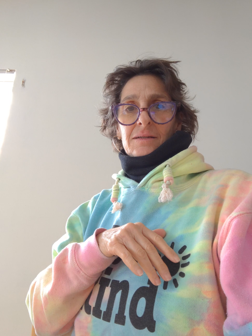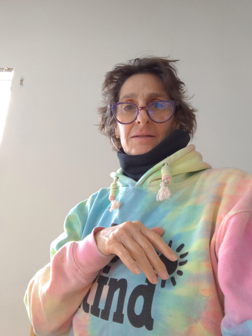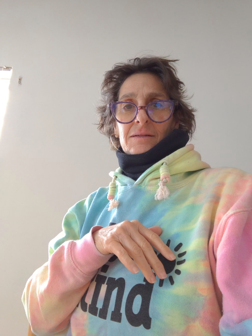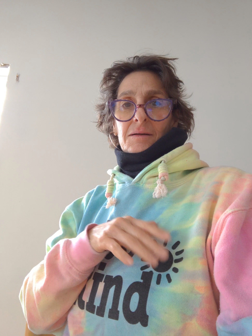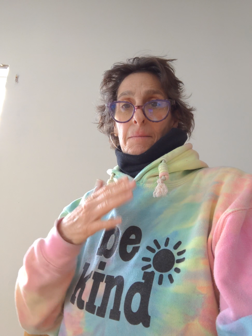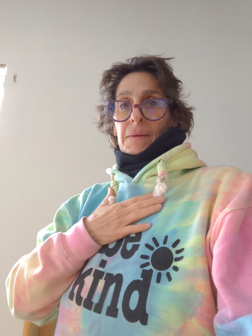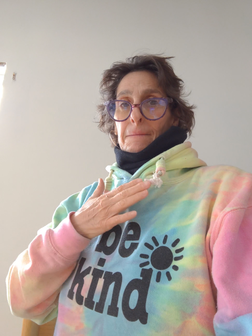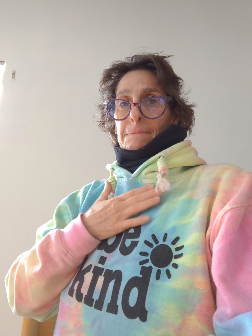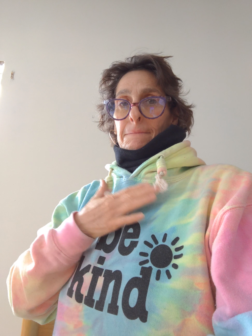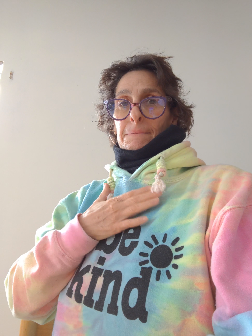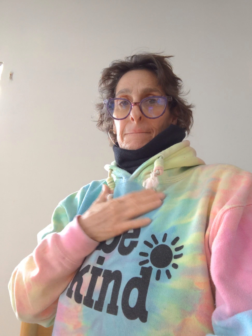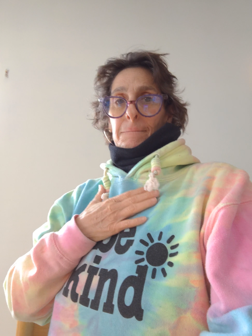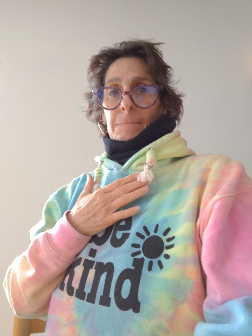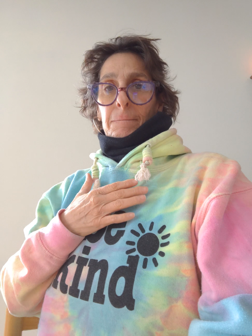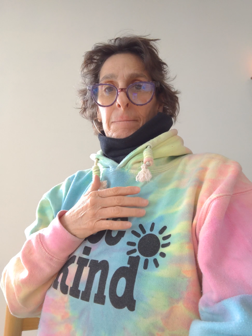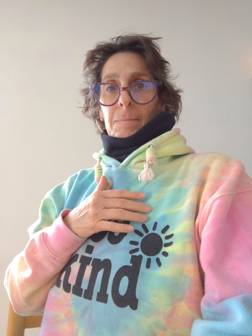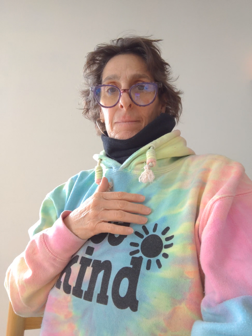my